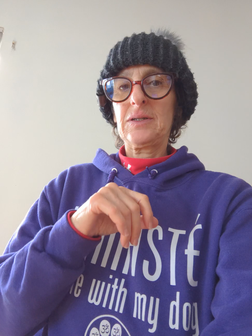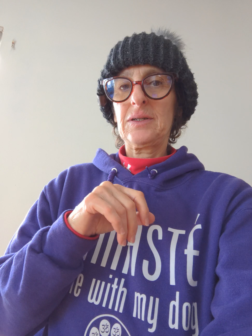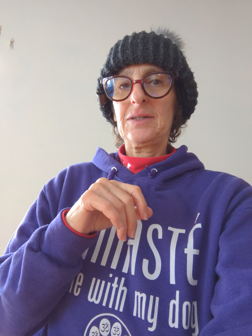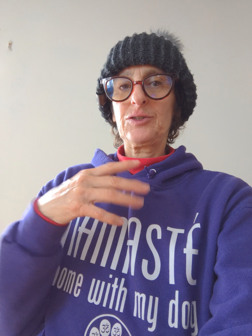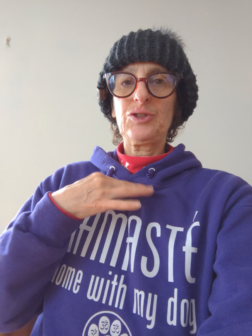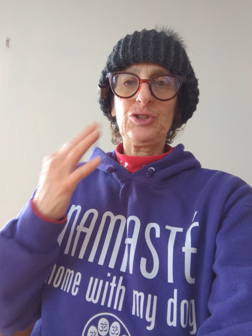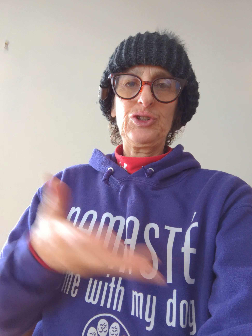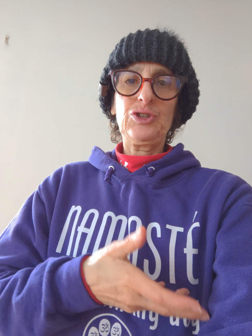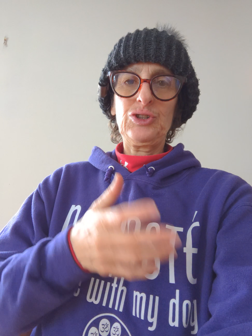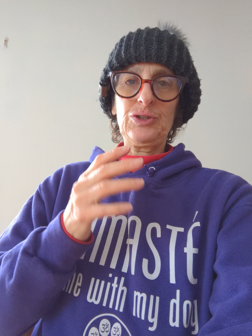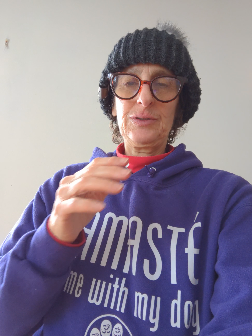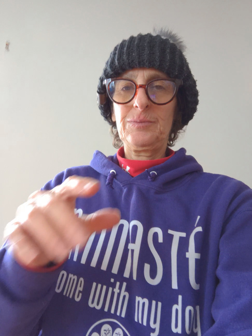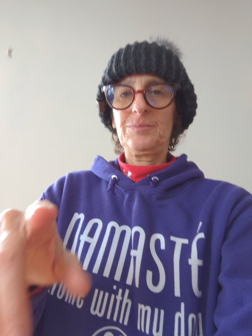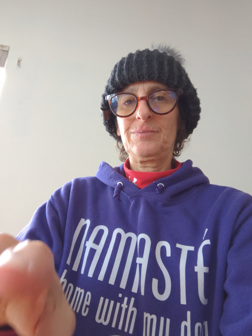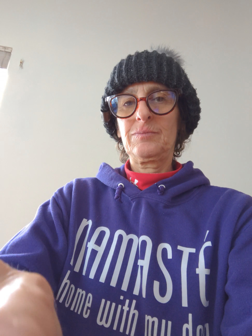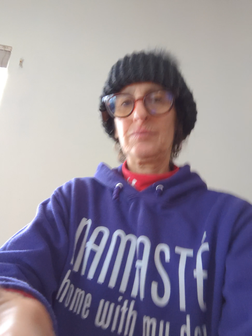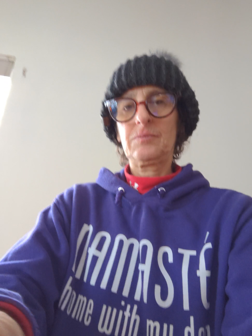shirt